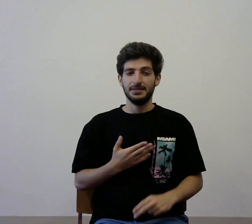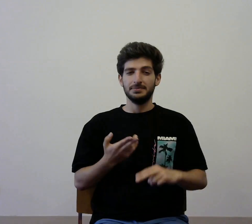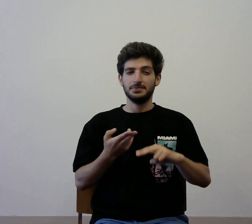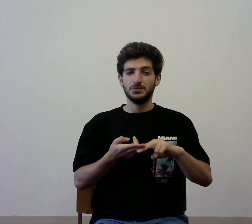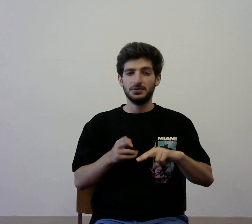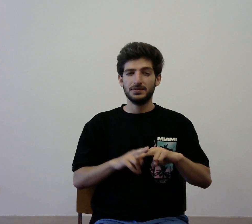bu